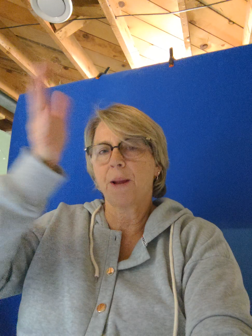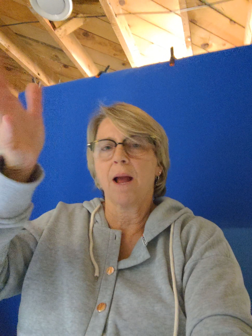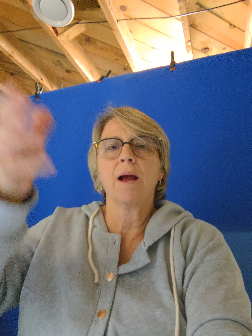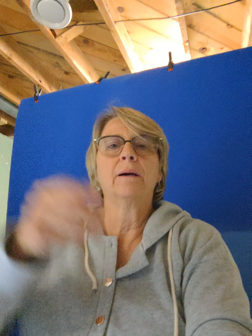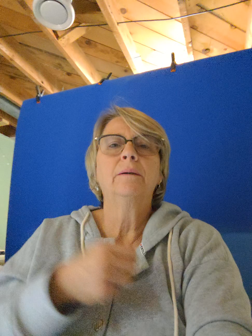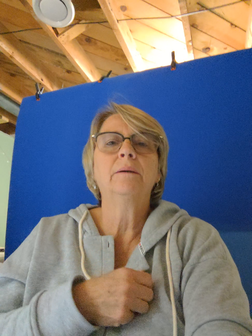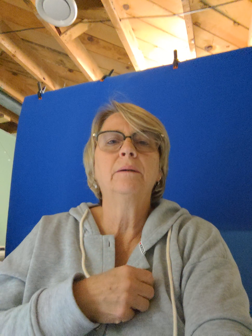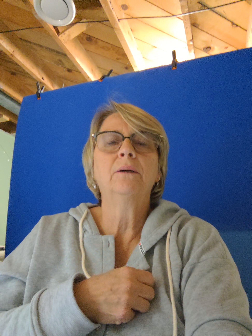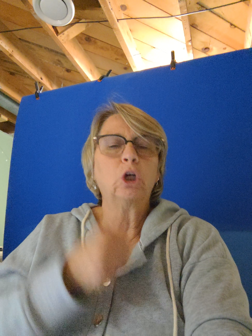grandpa